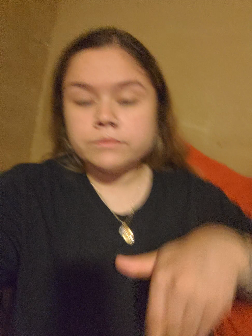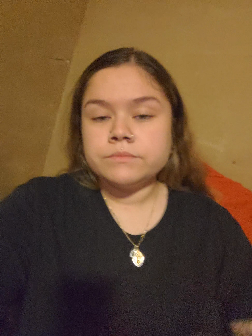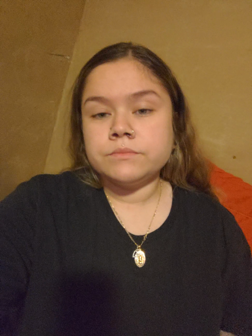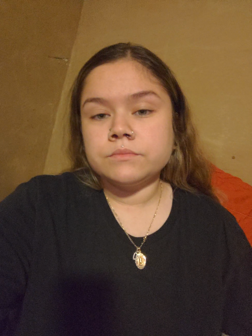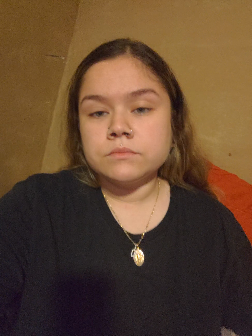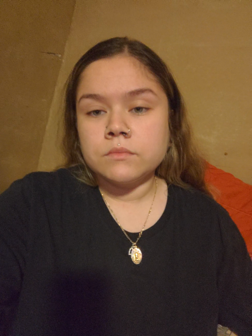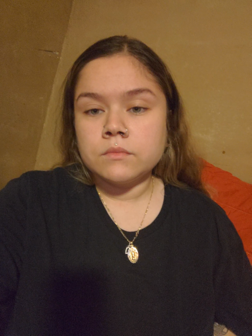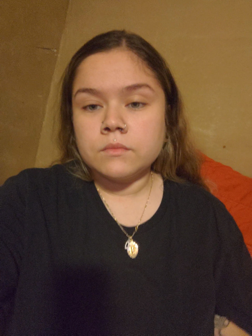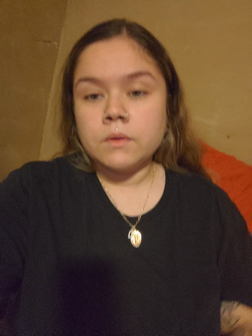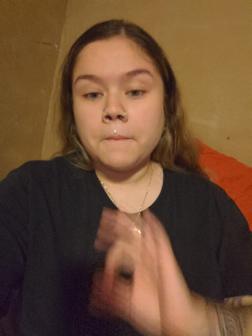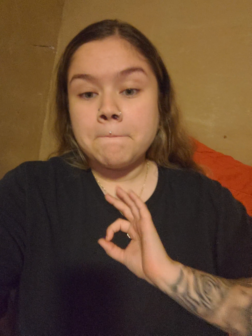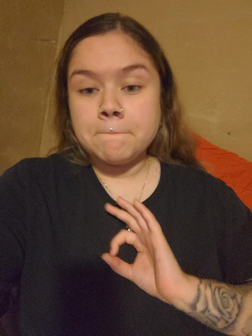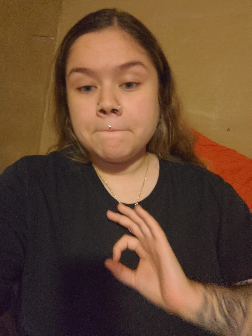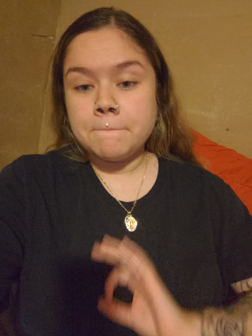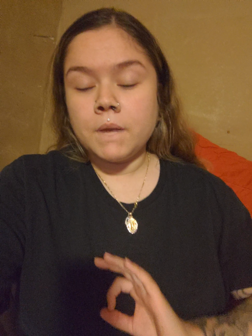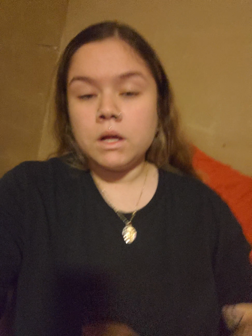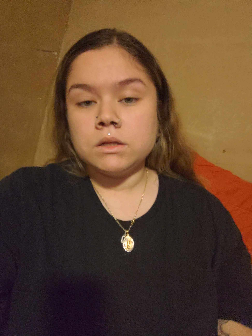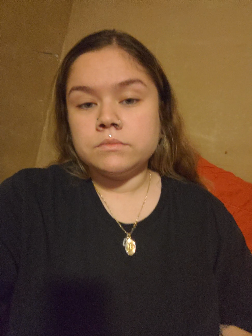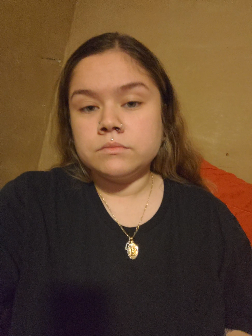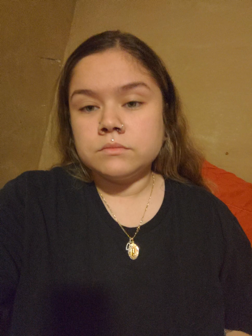button